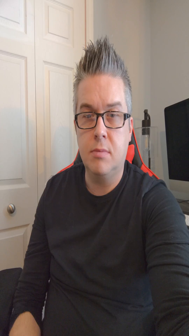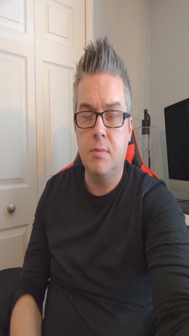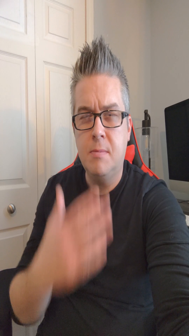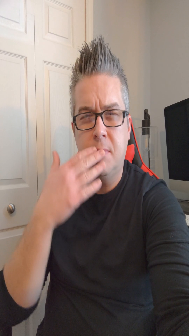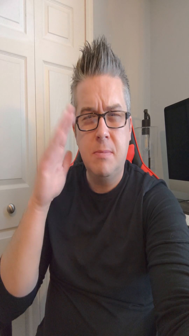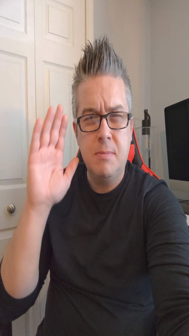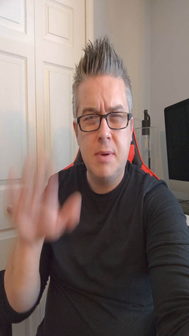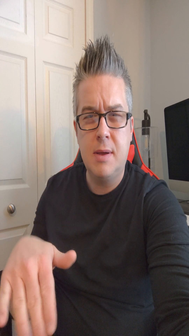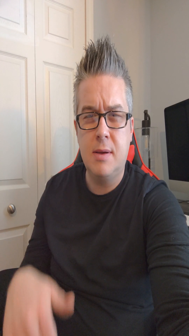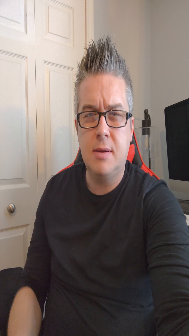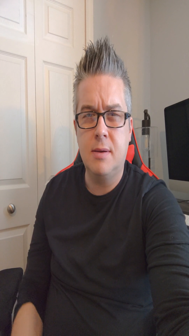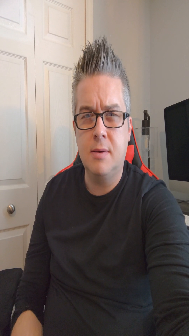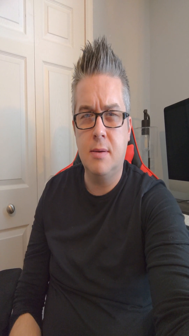bad